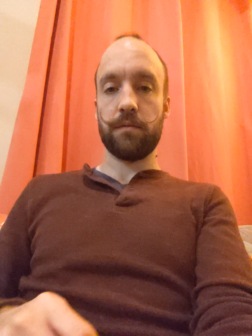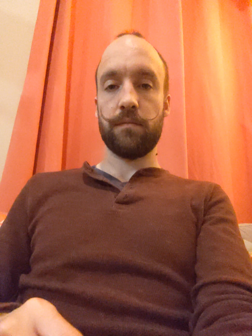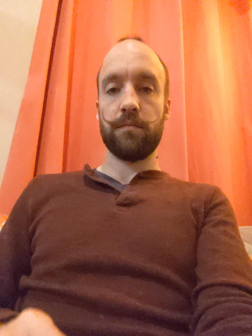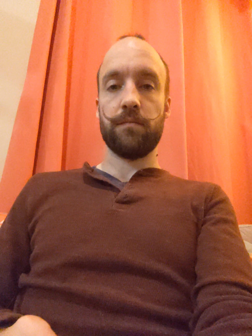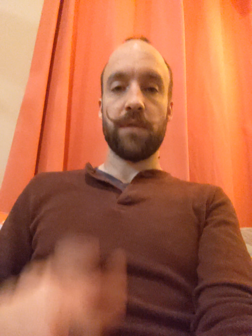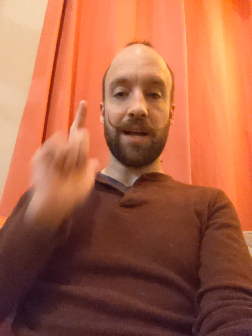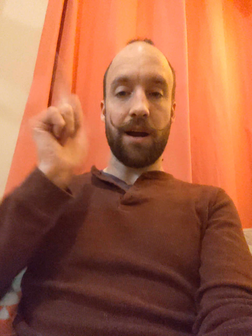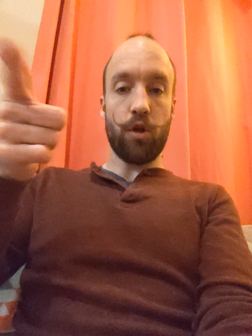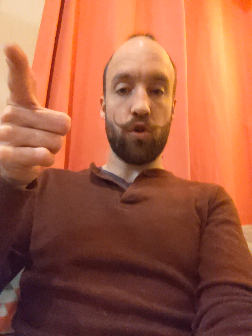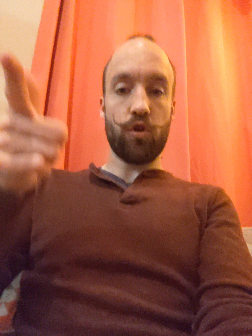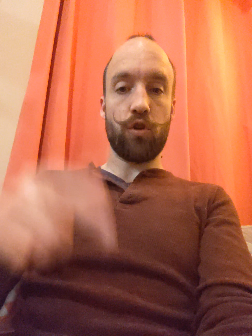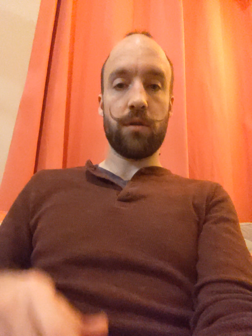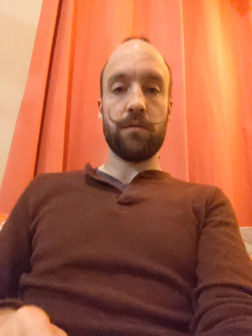later